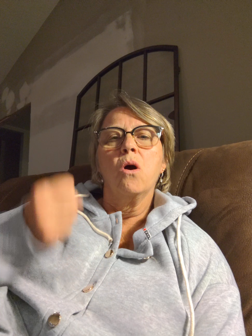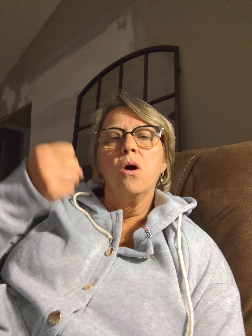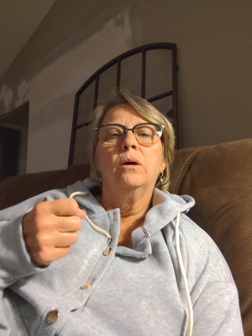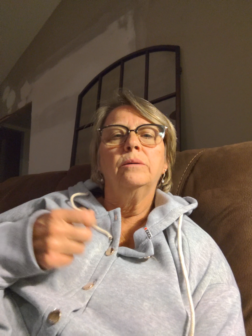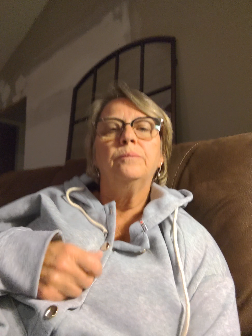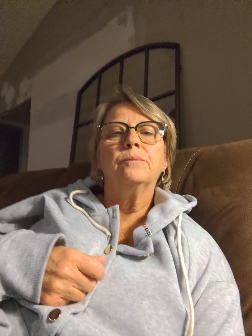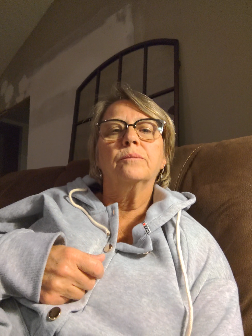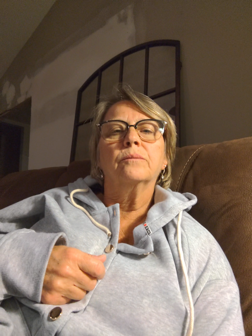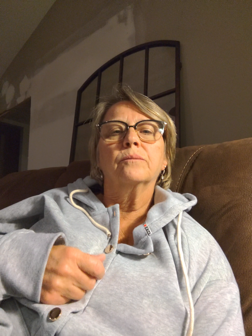car